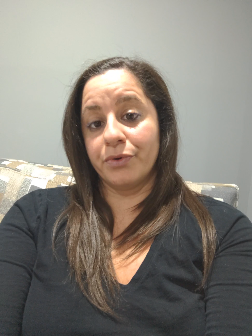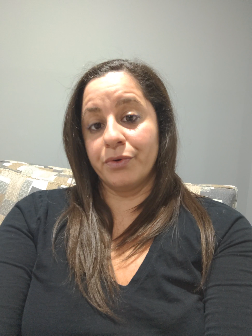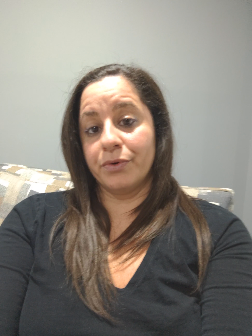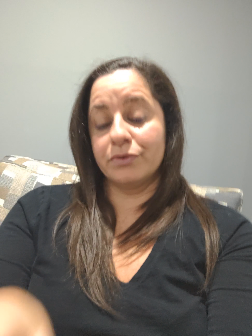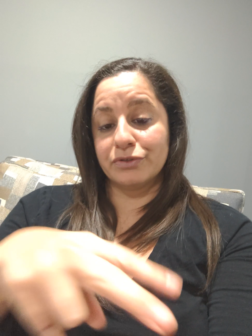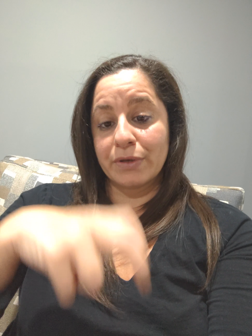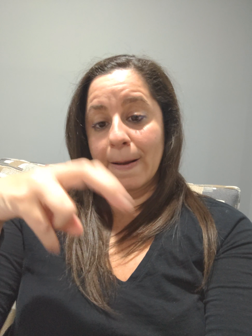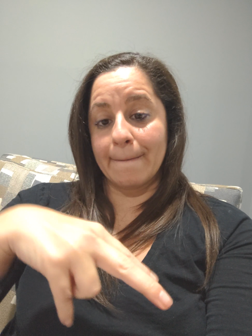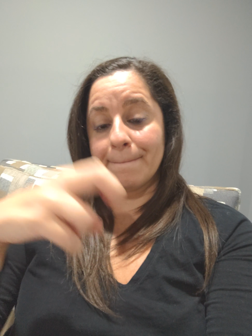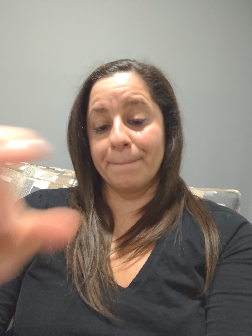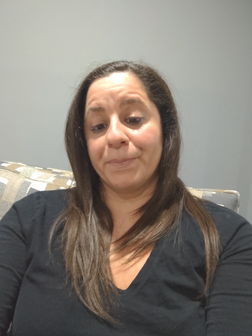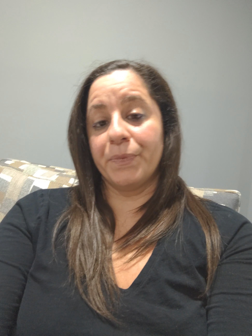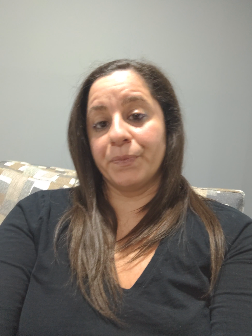jump